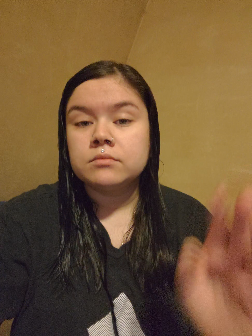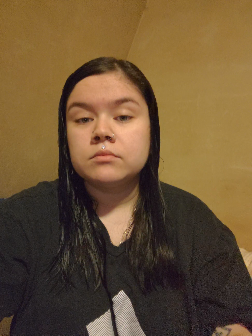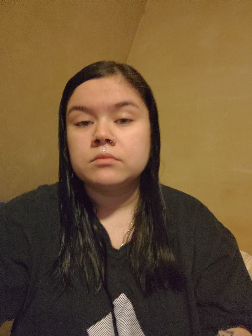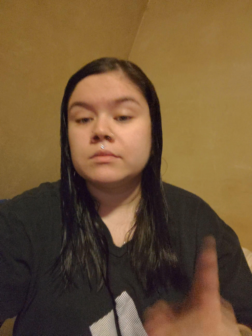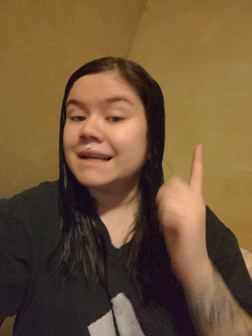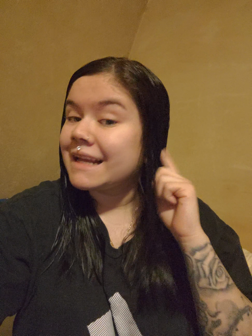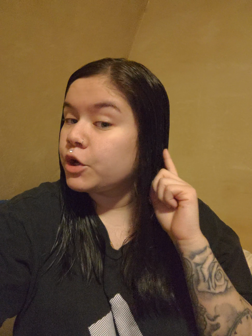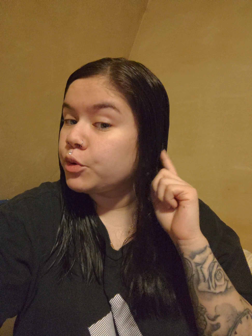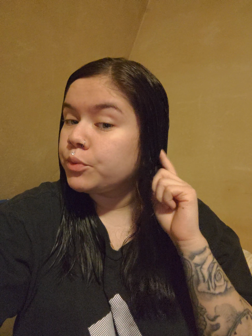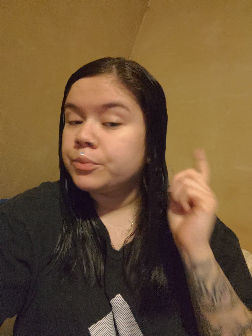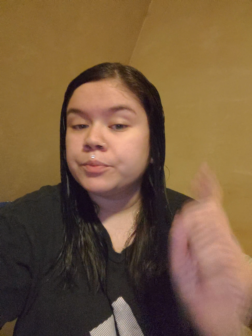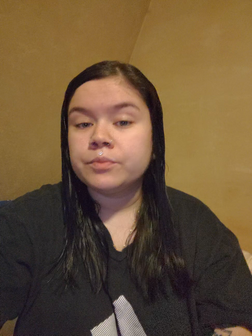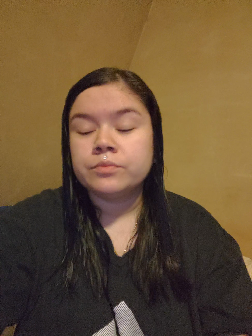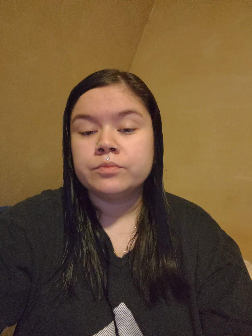ear